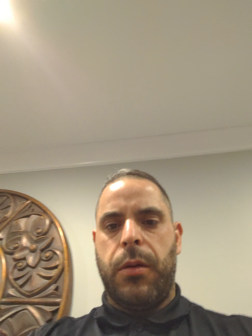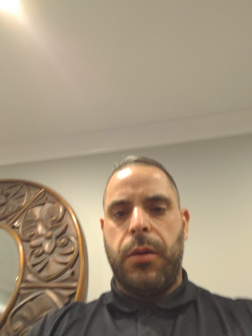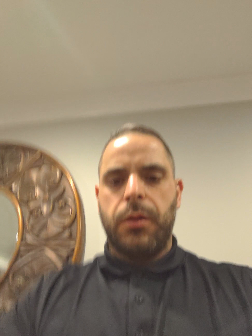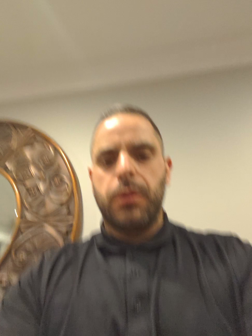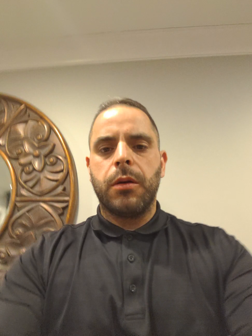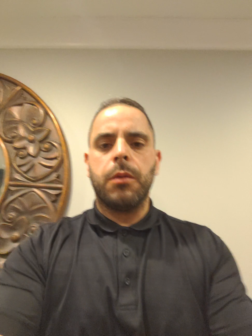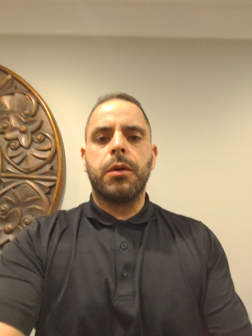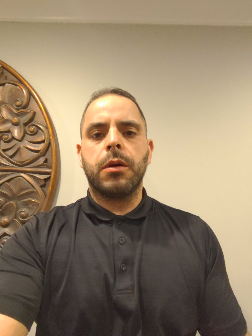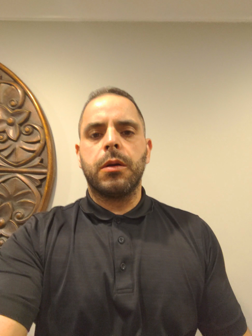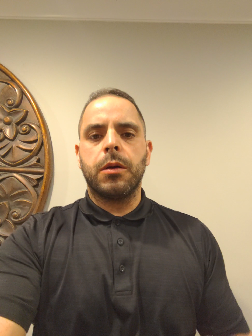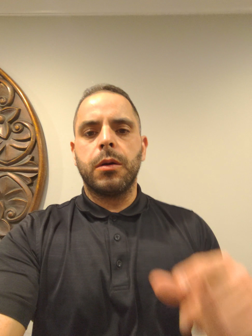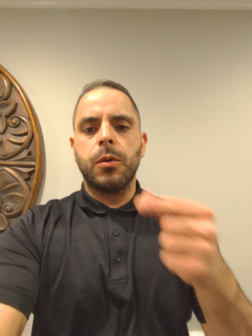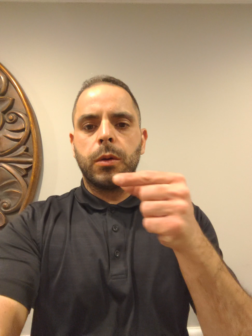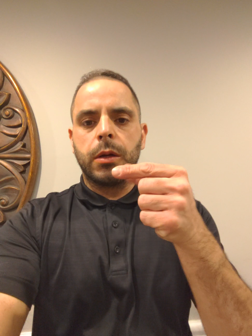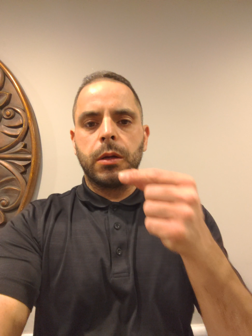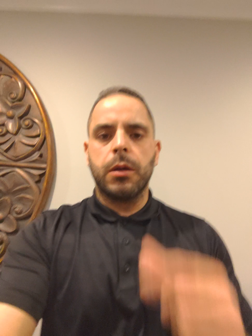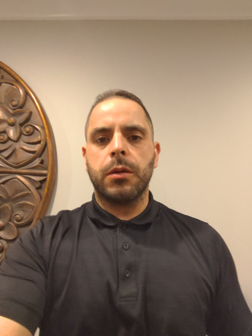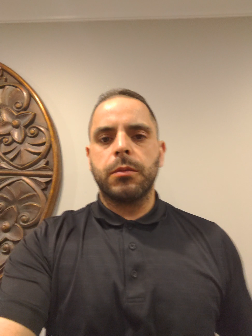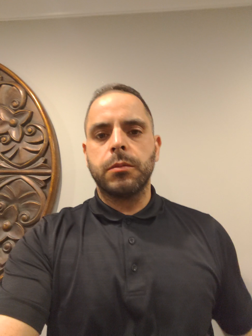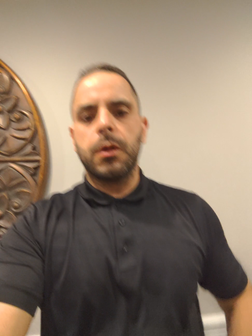green